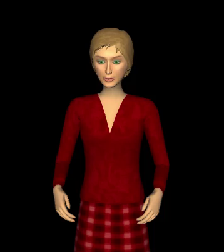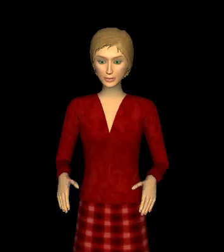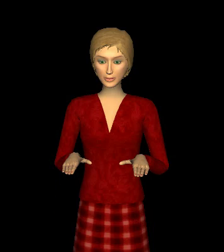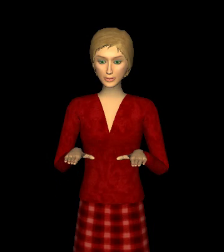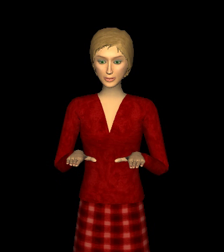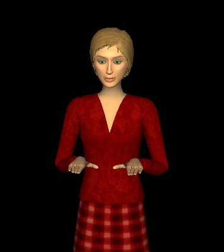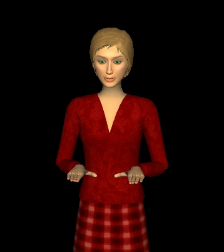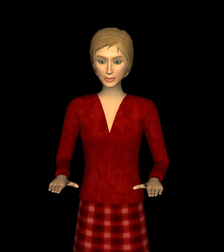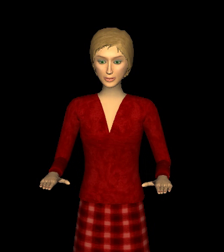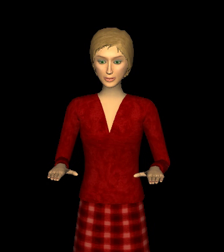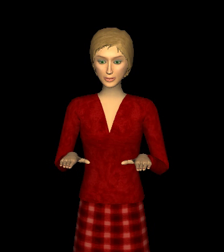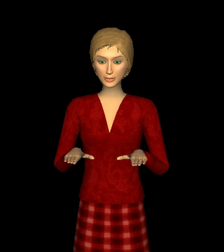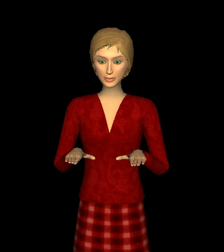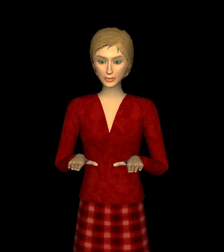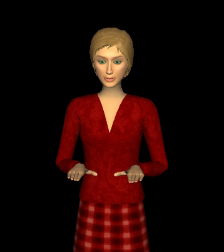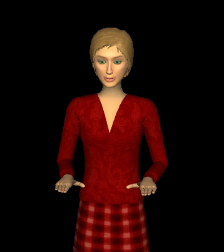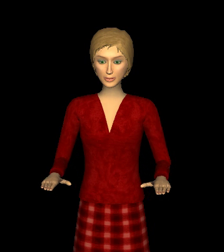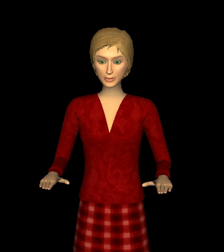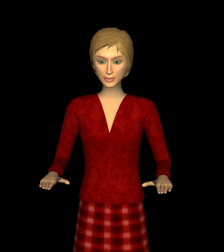ببطء